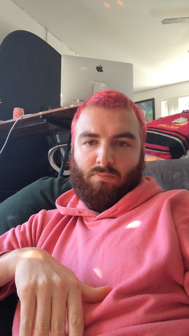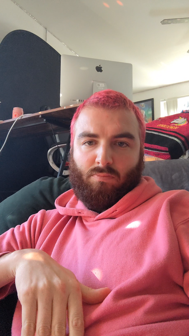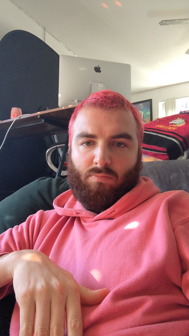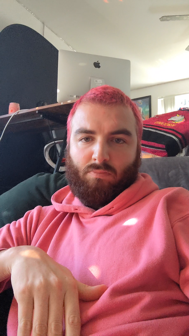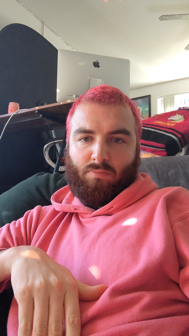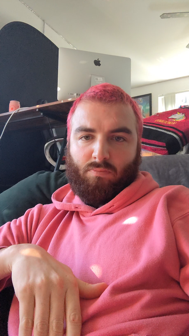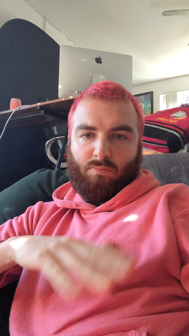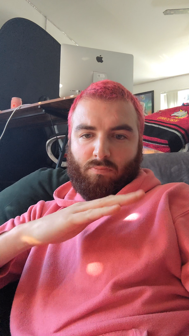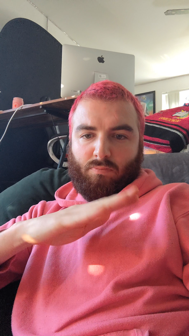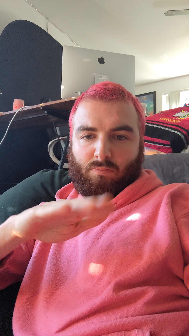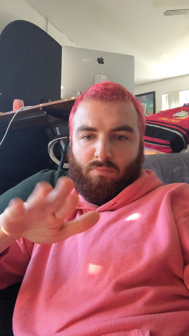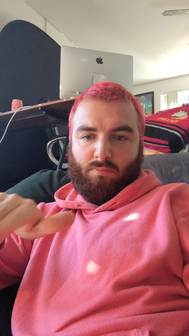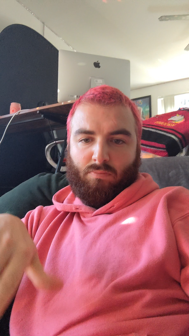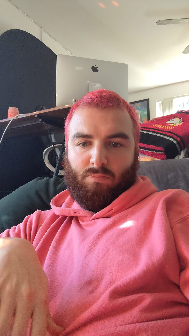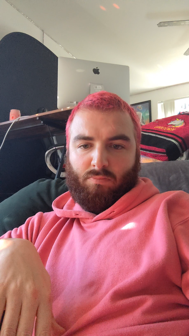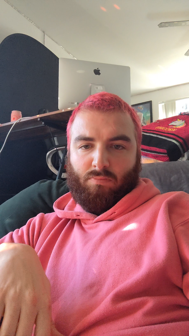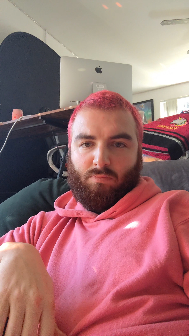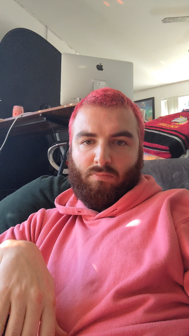children